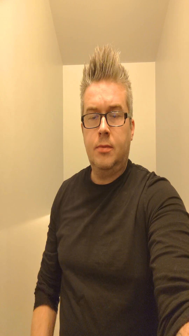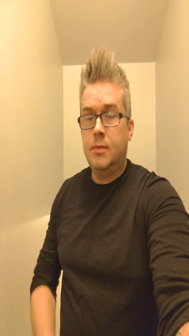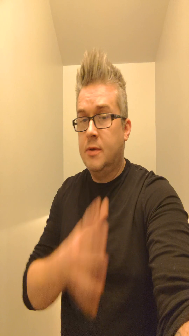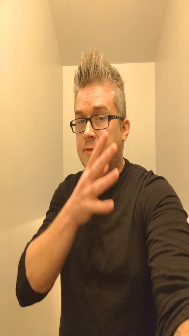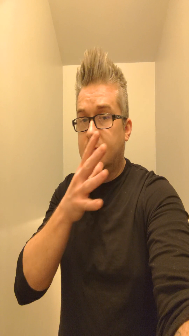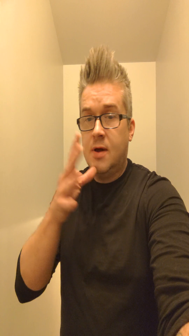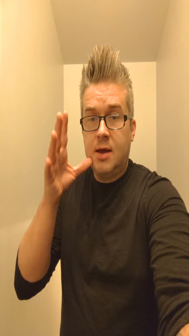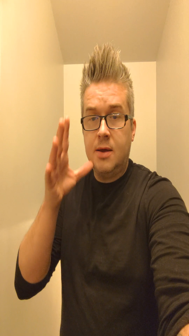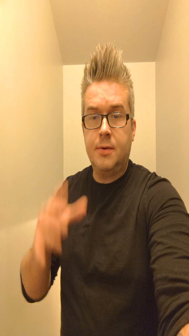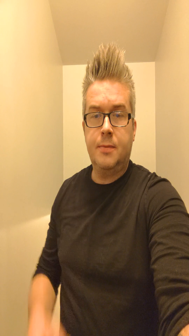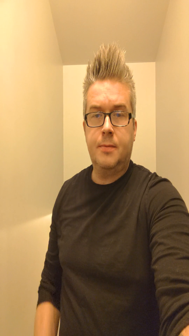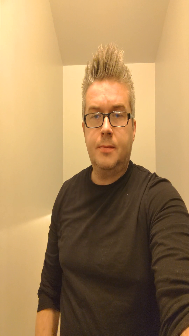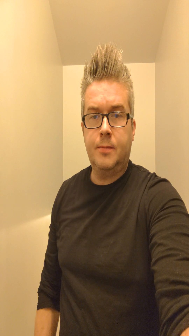farm